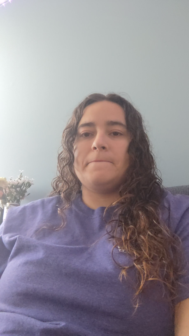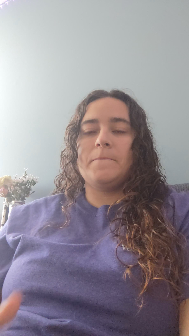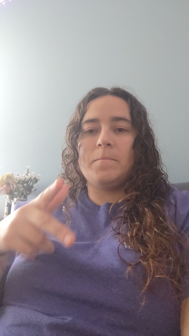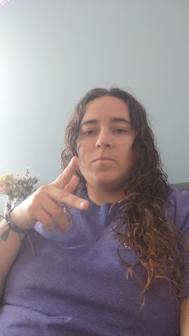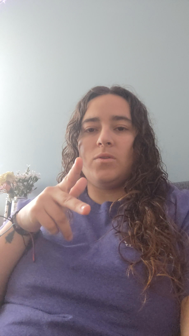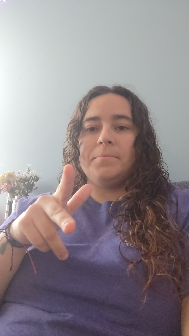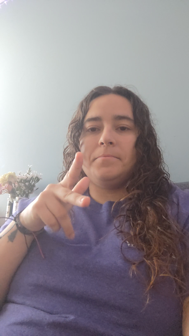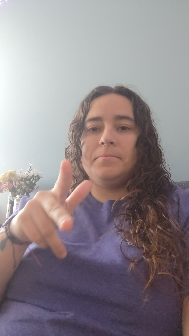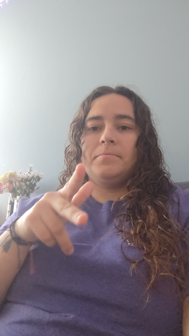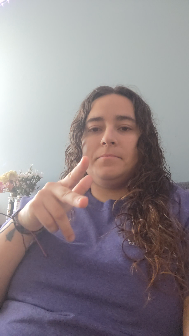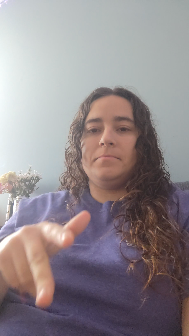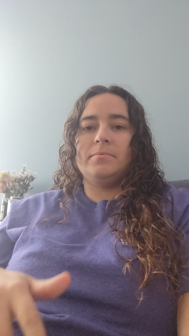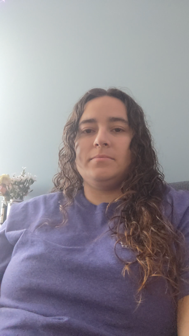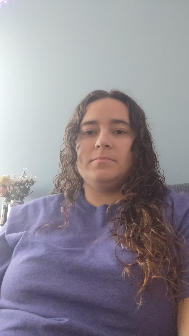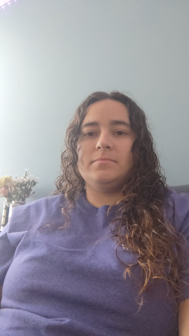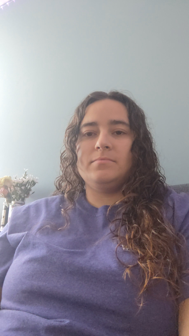garage